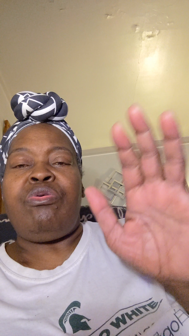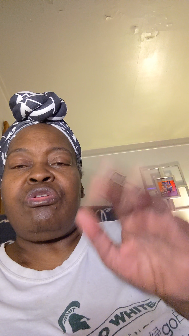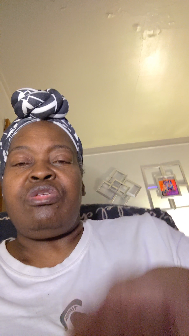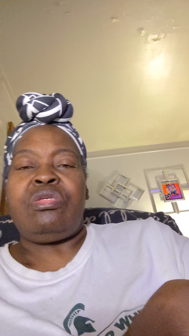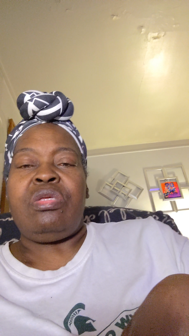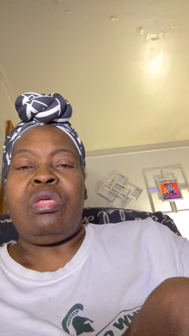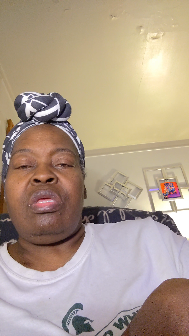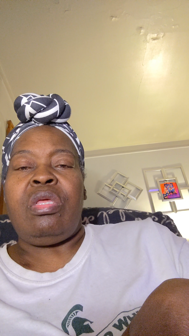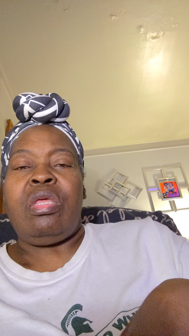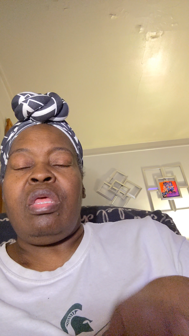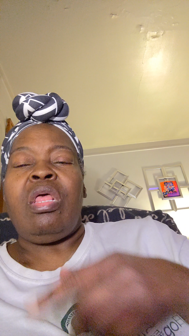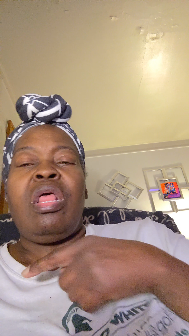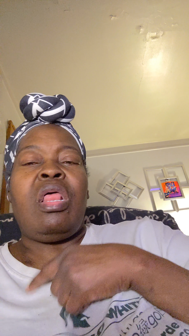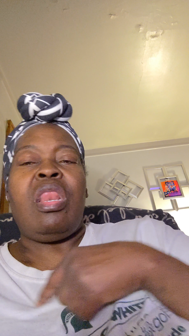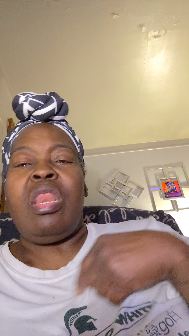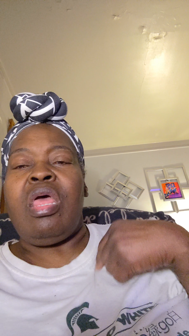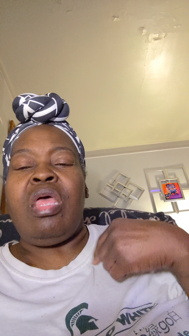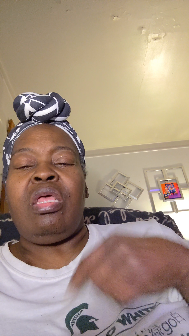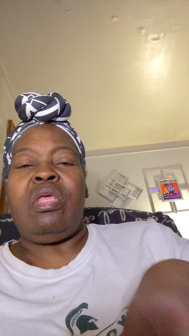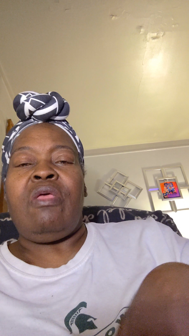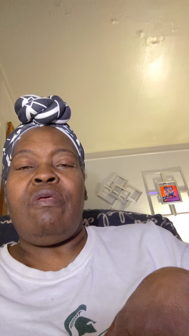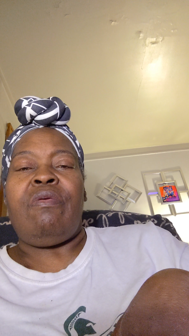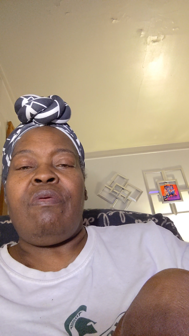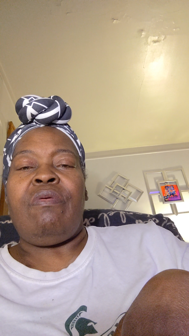necklace